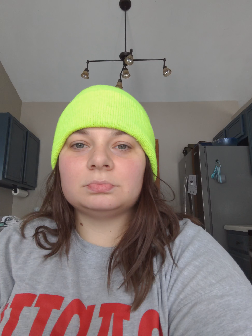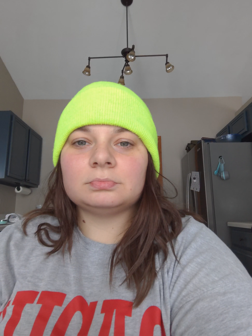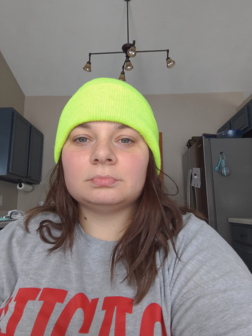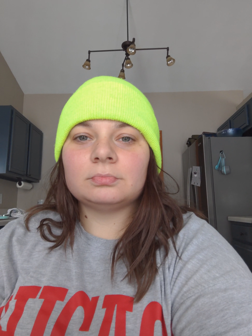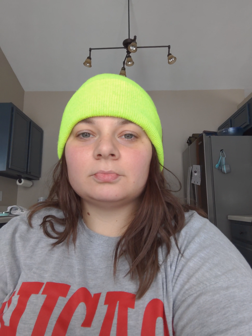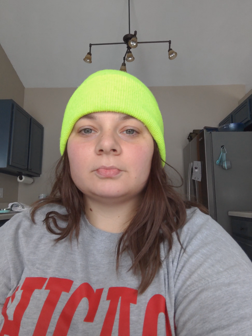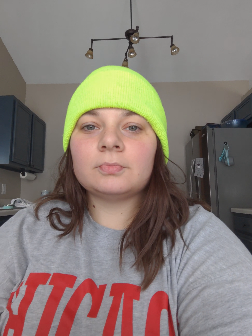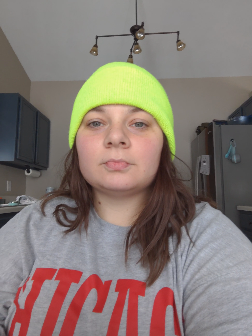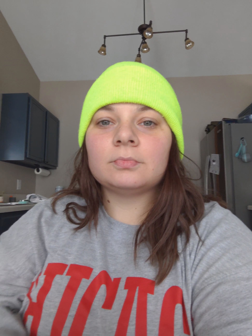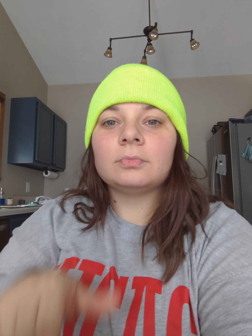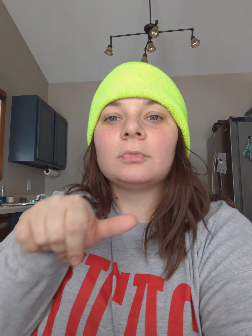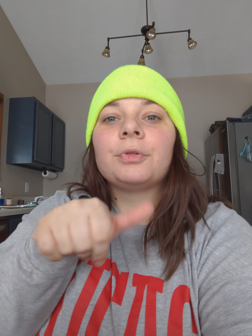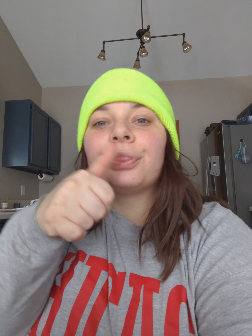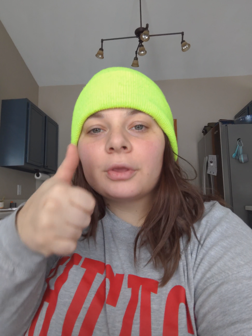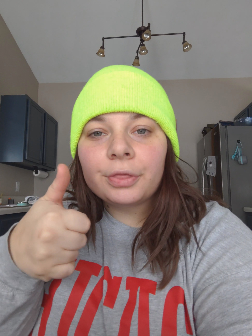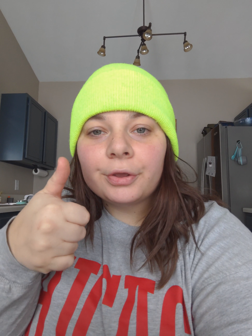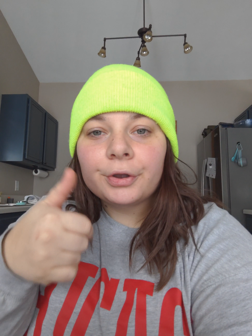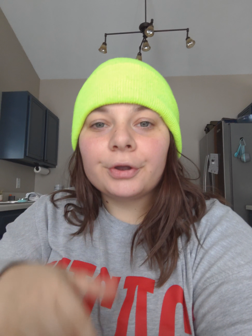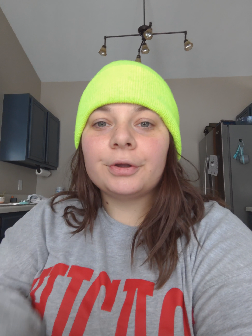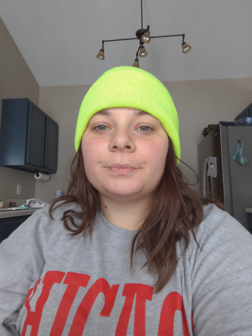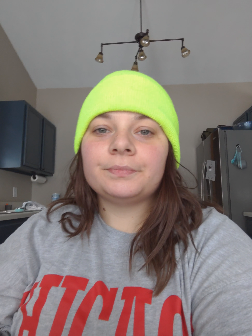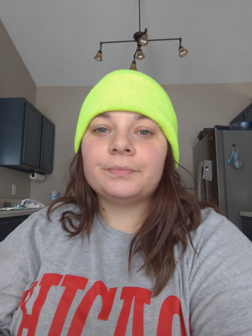another